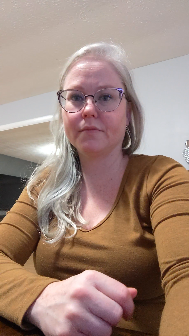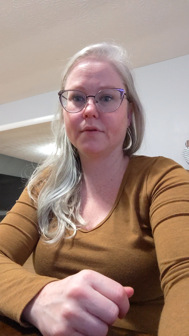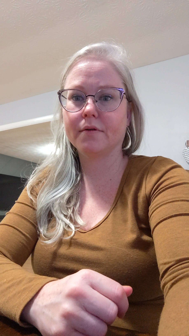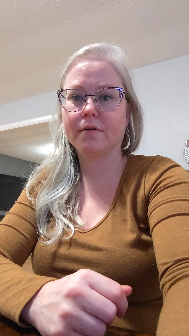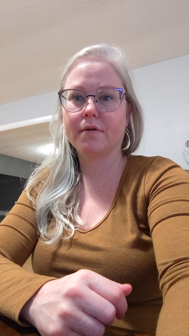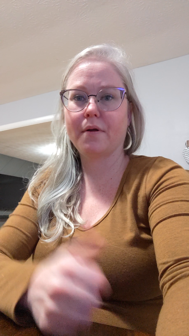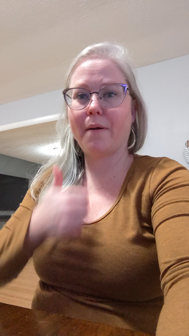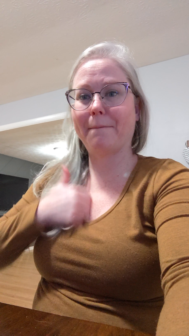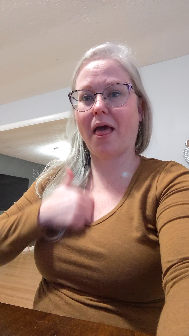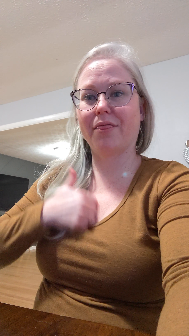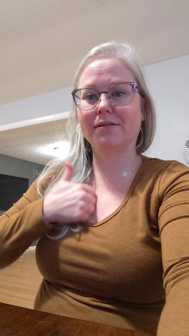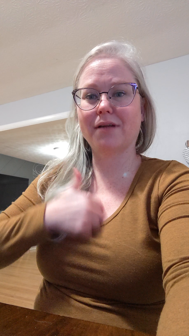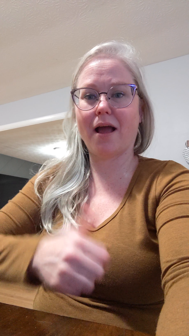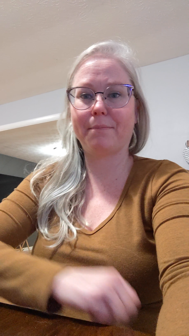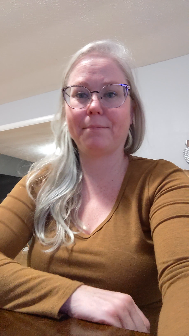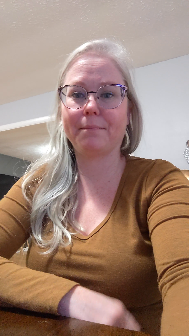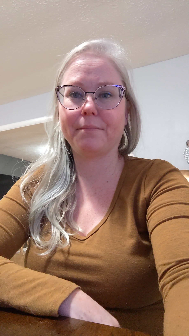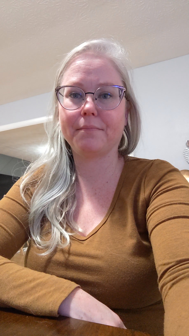bathtub